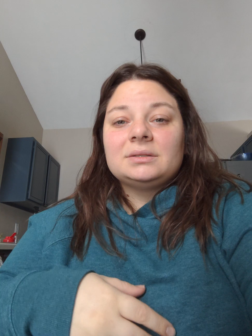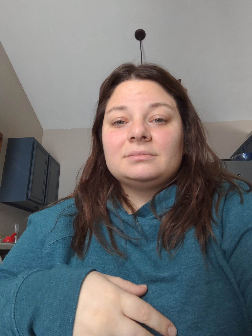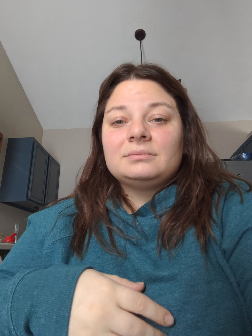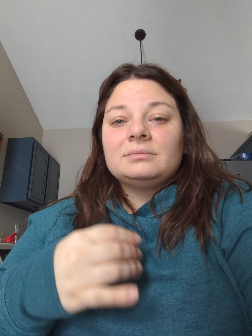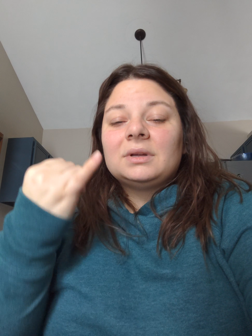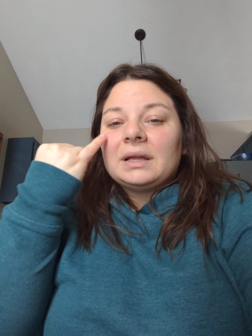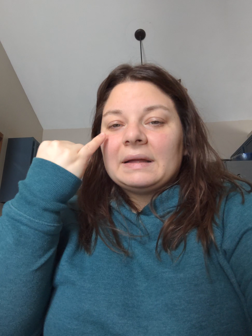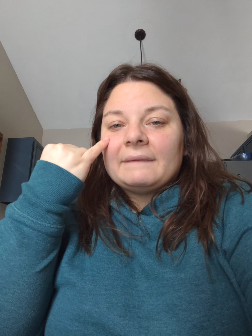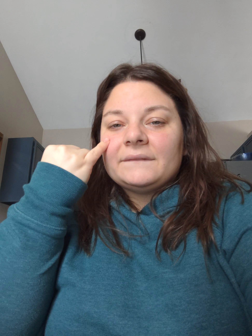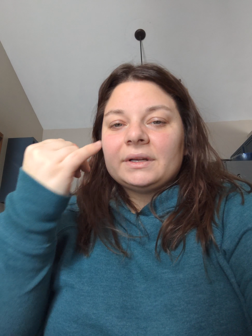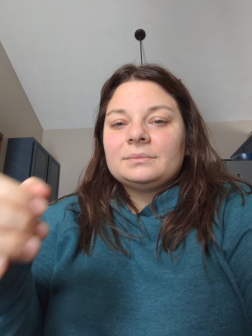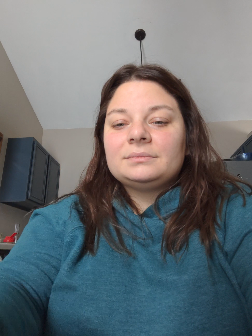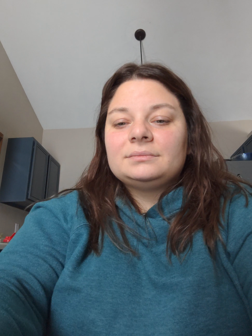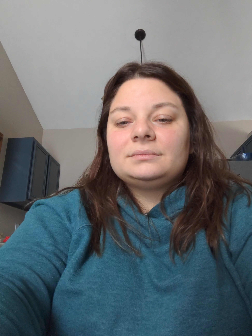if